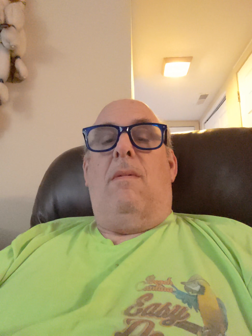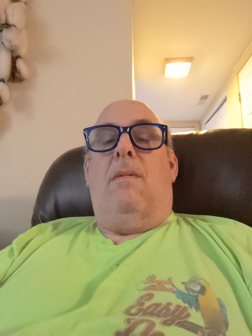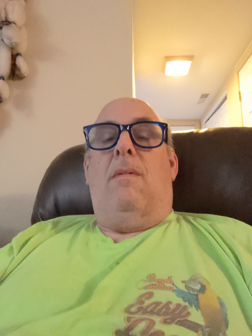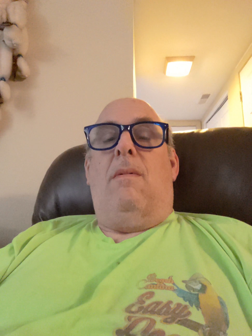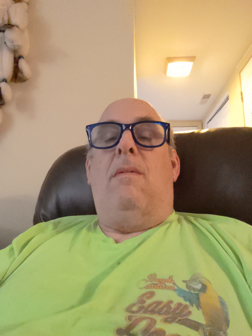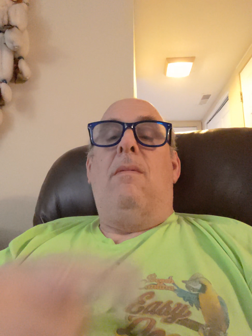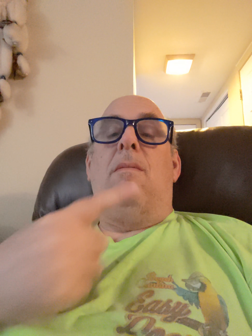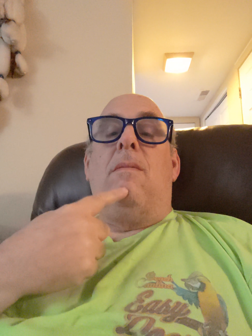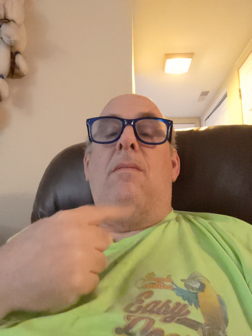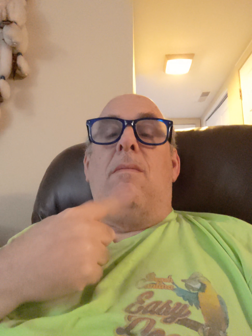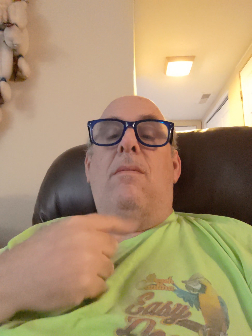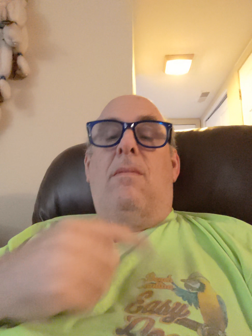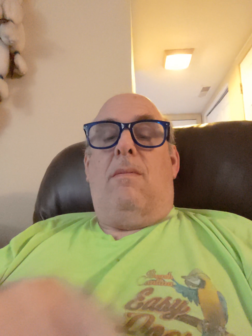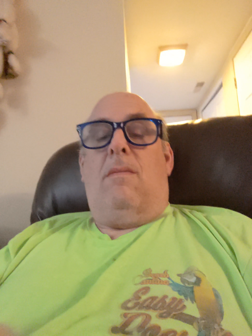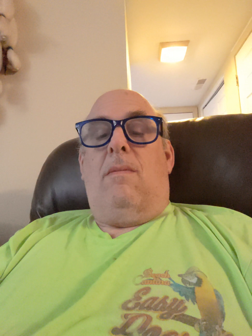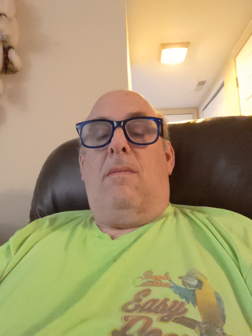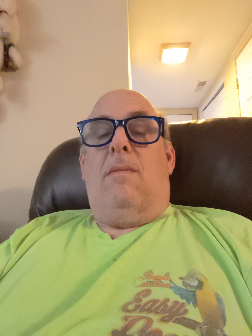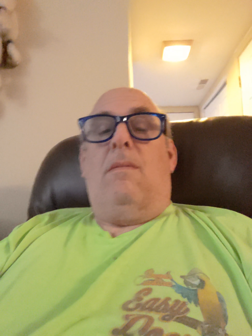red